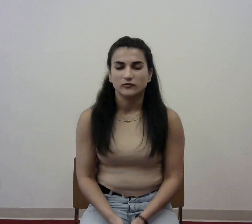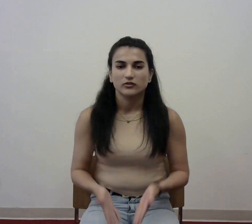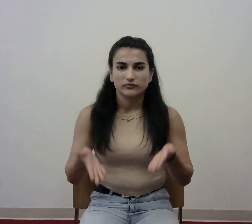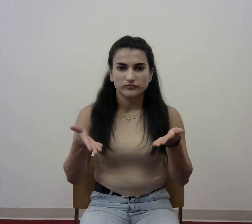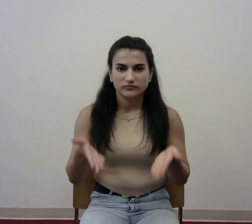burda